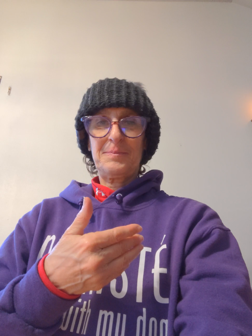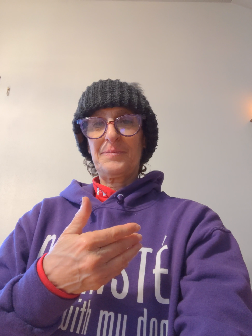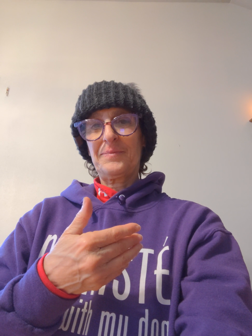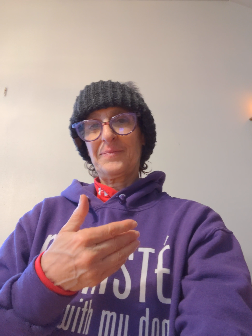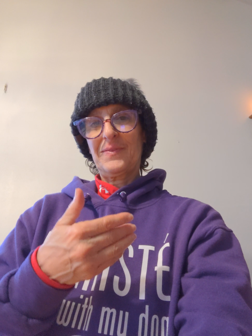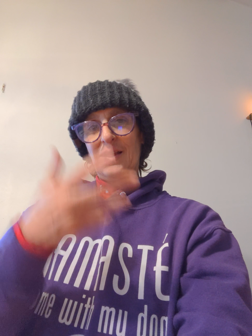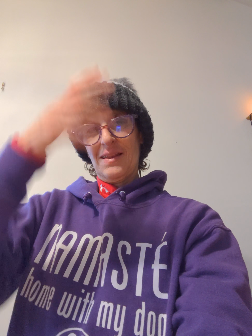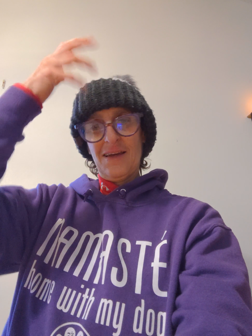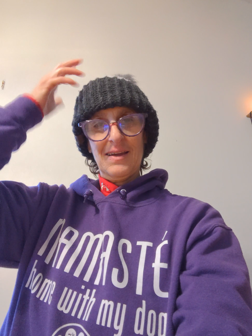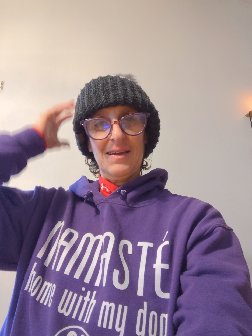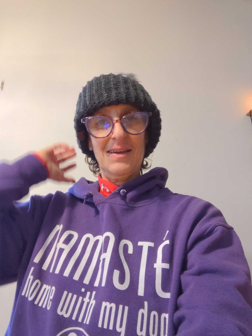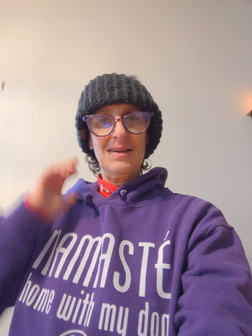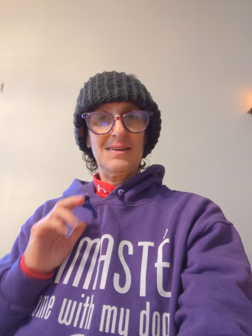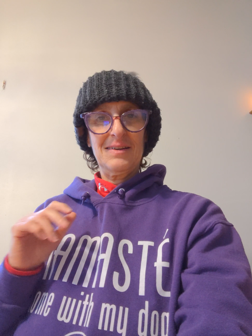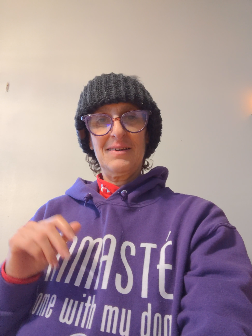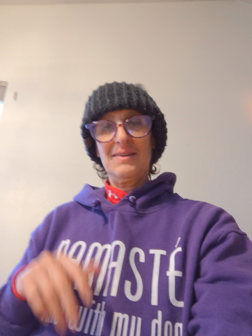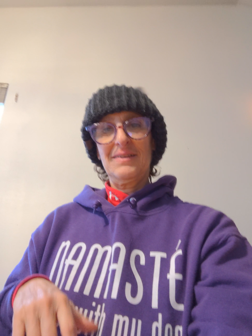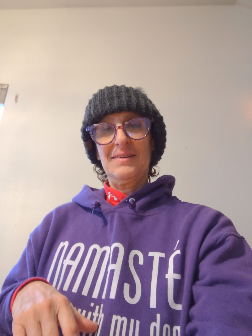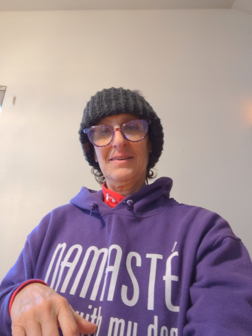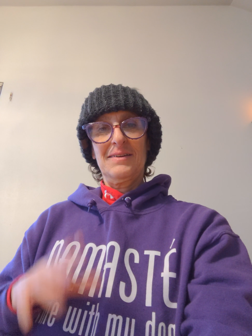lion